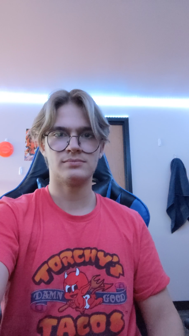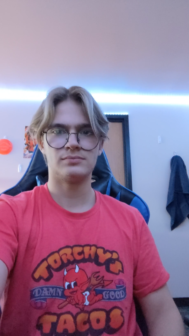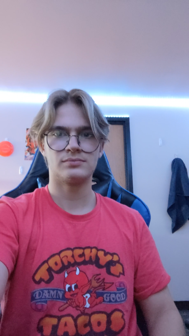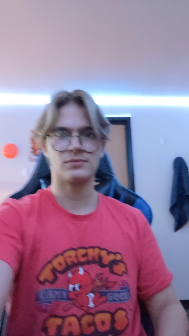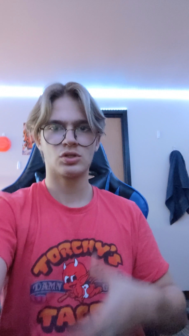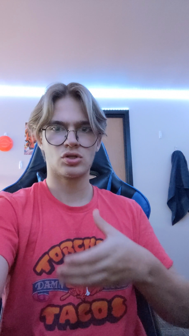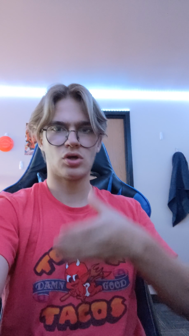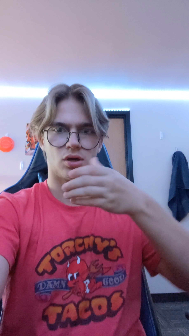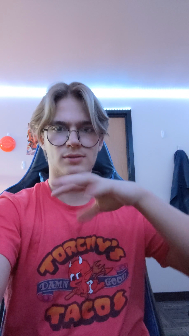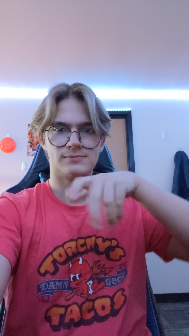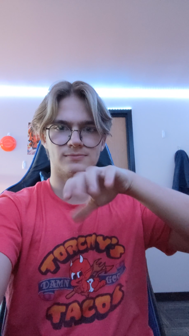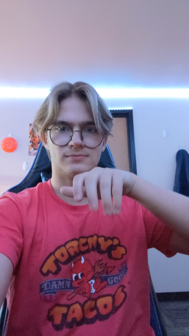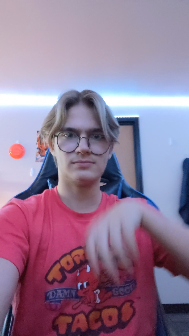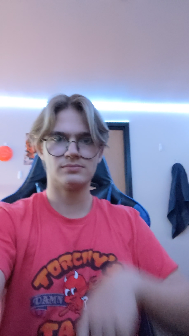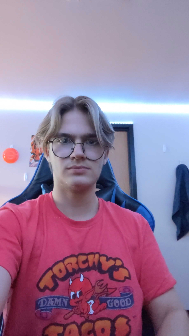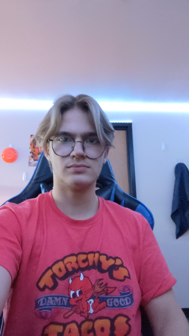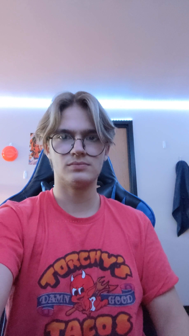jar